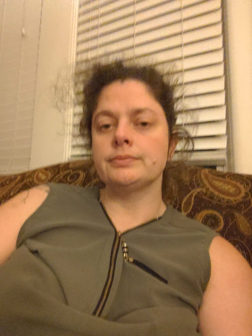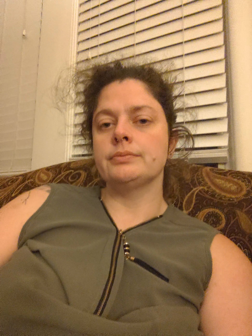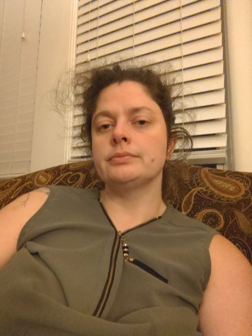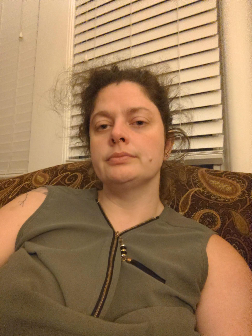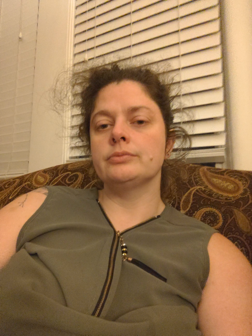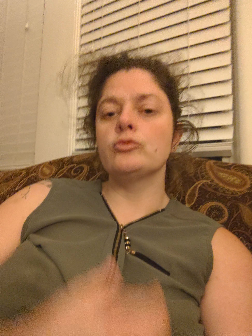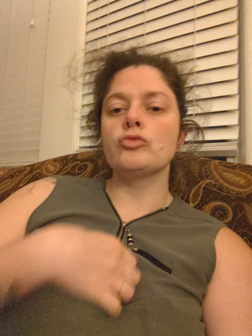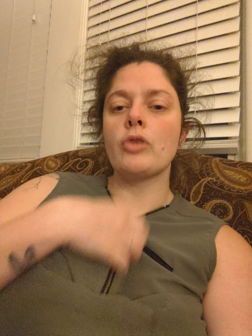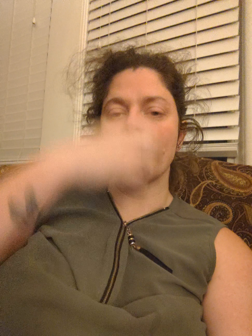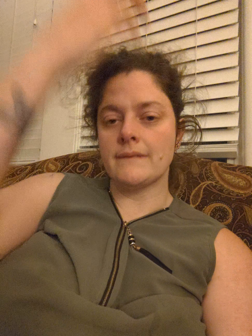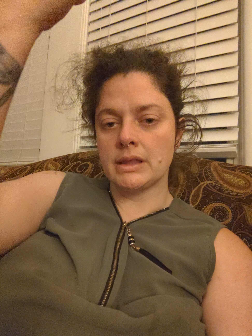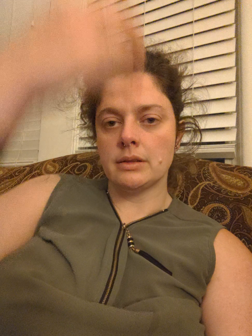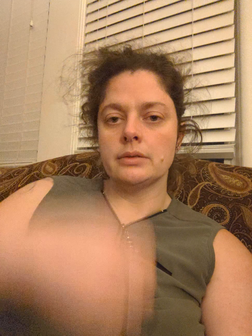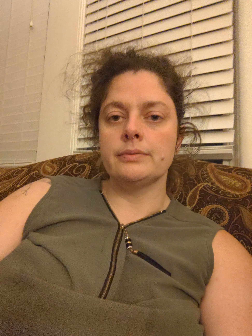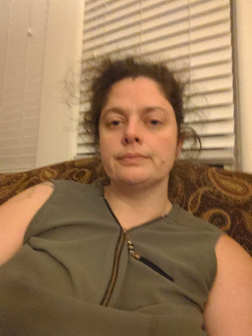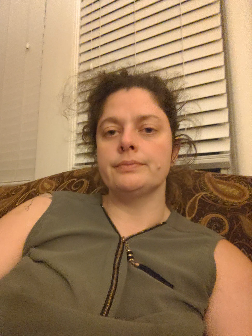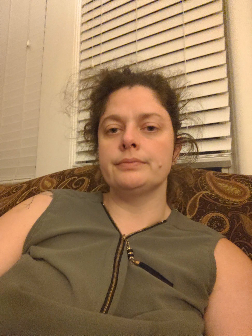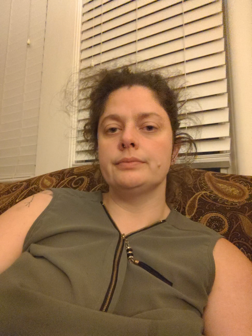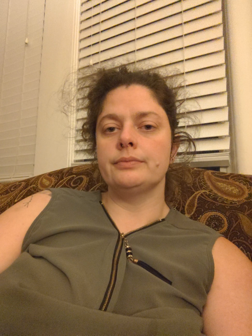giraffe